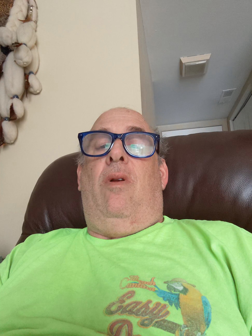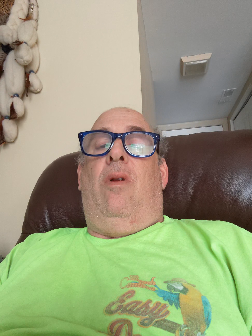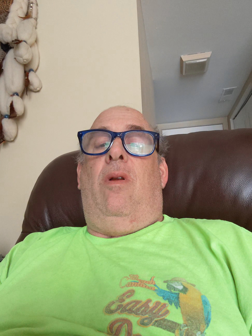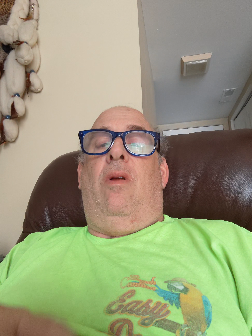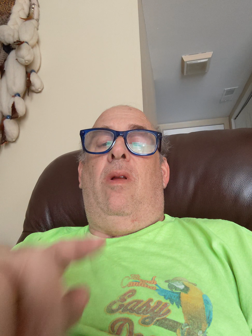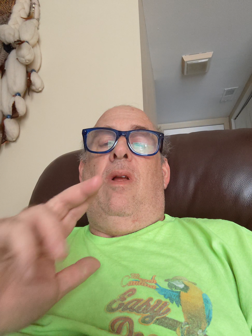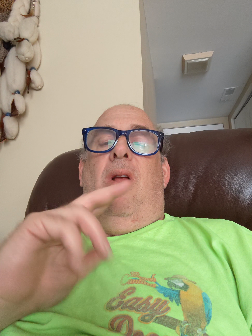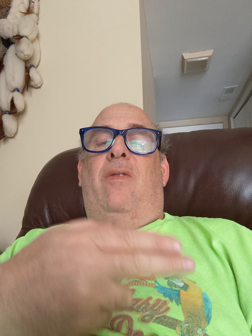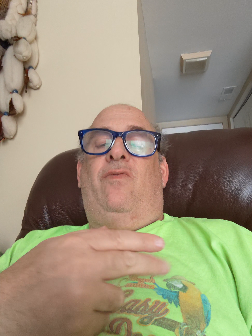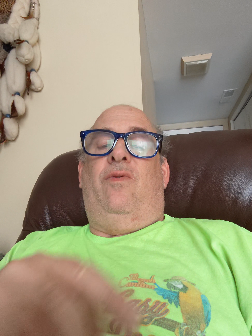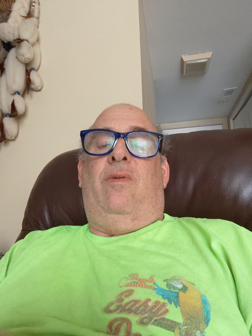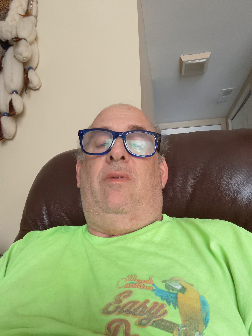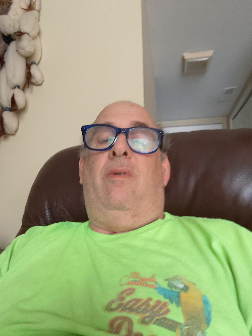we